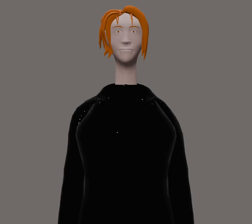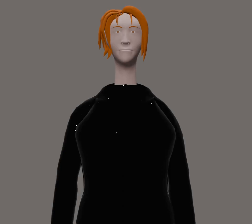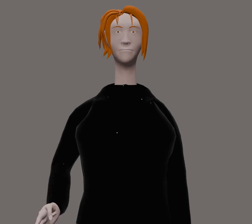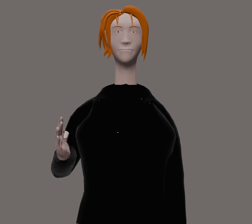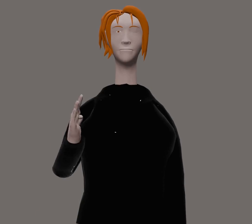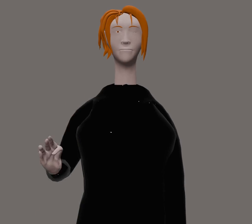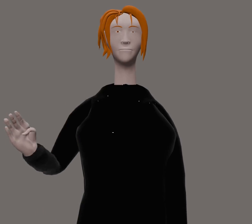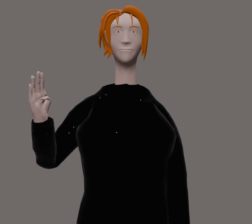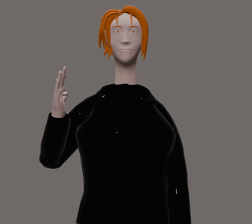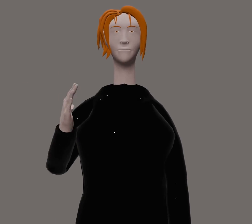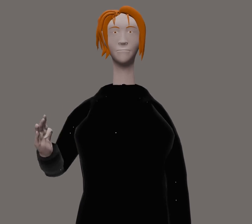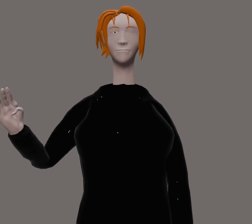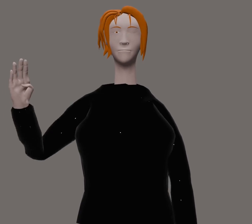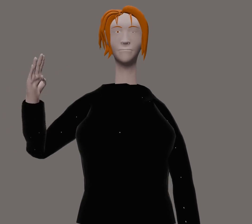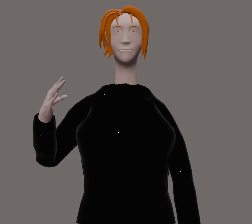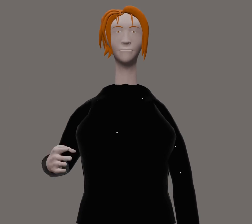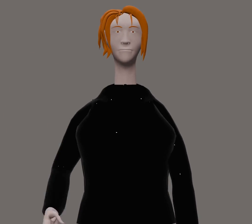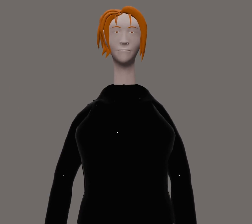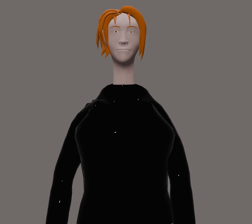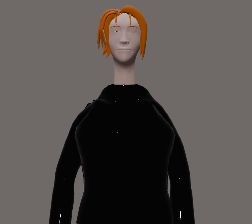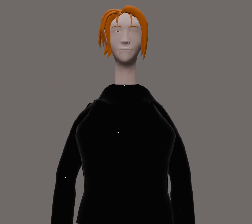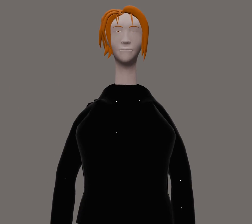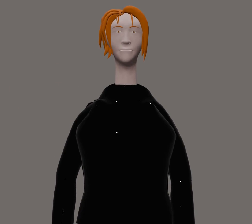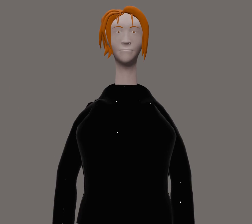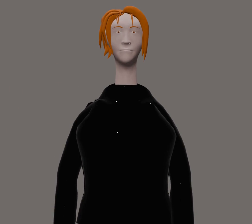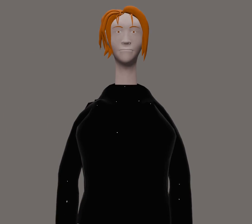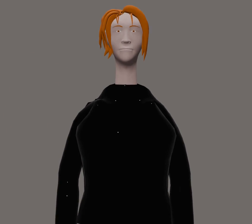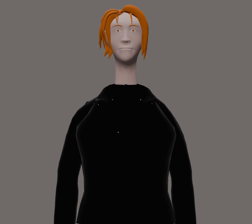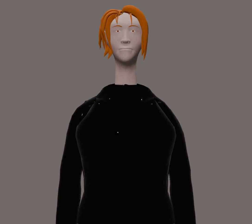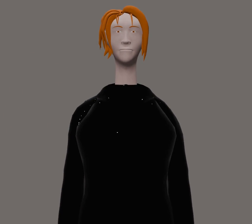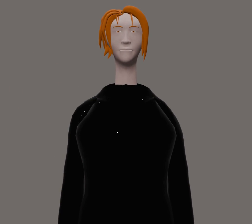Blue Color Light